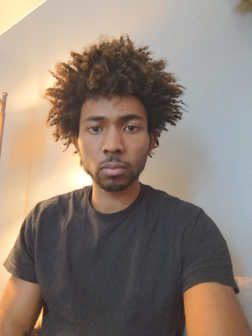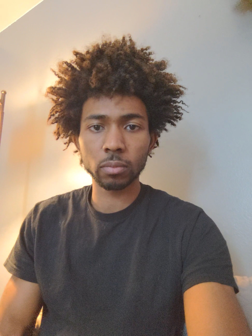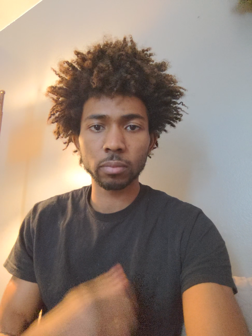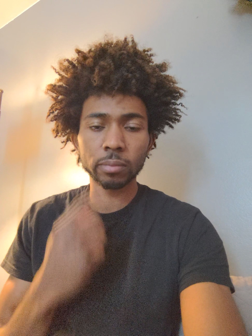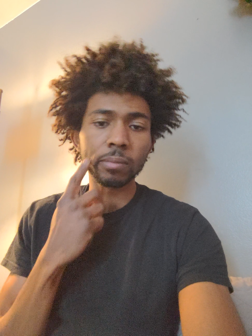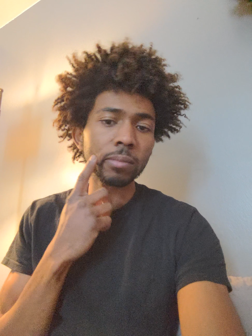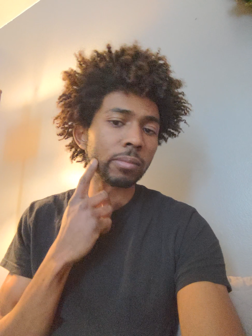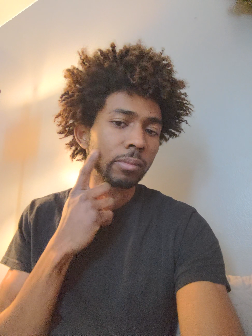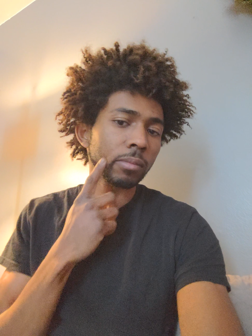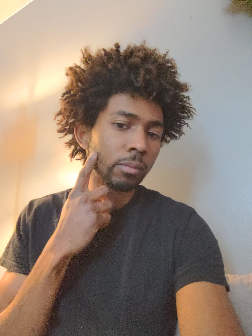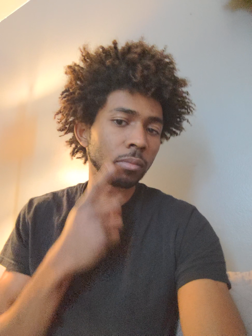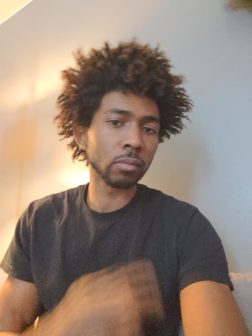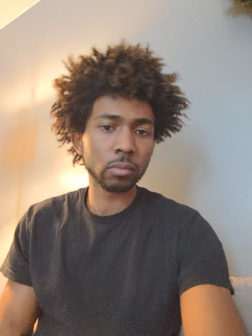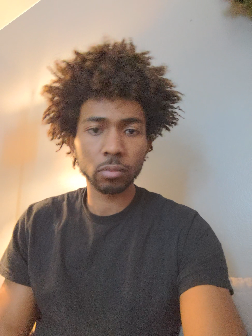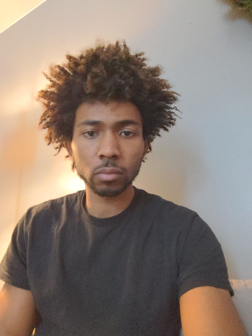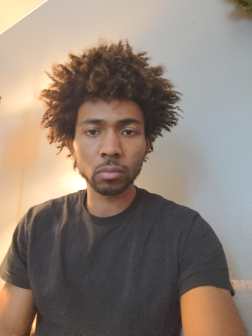cheek